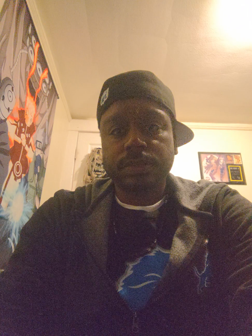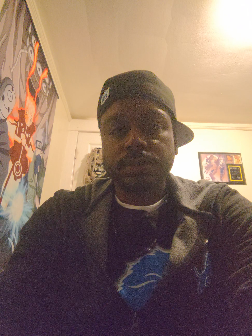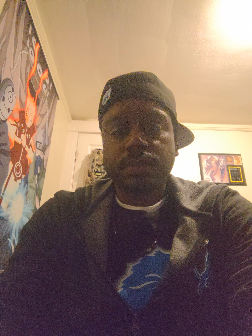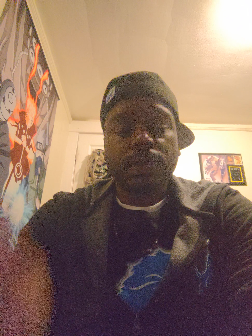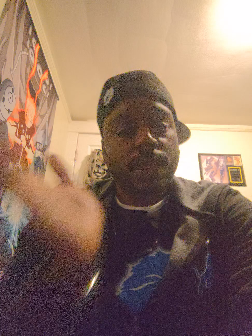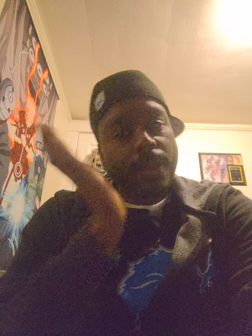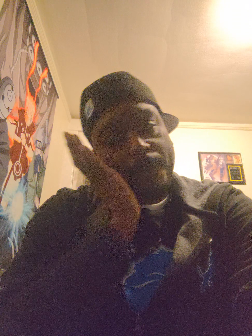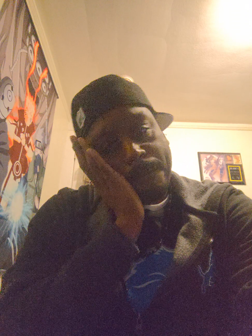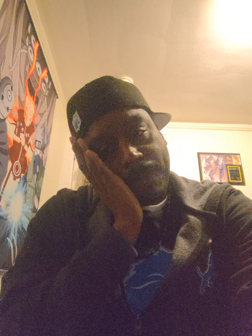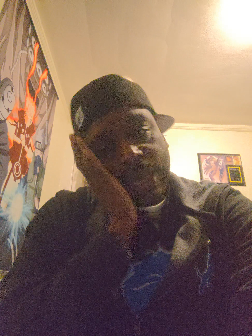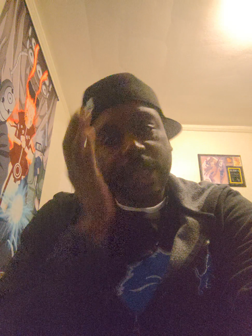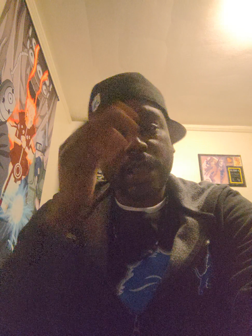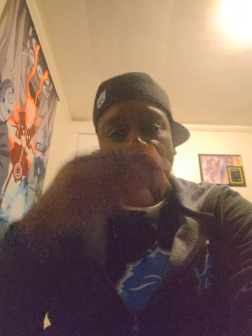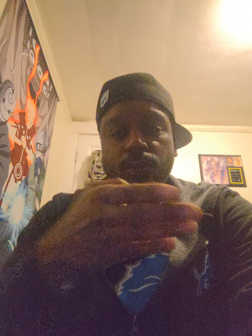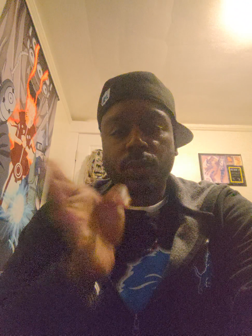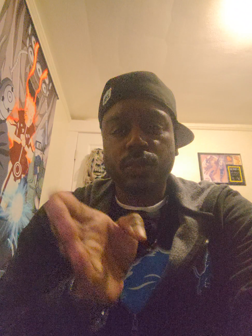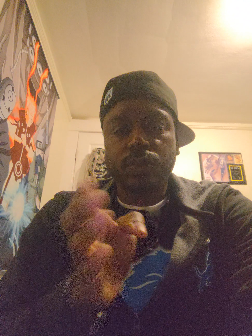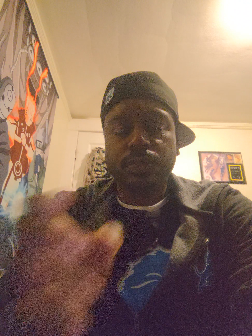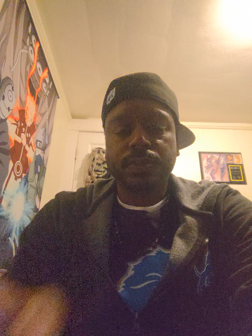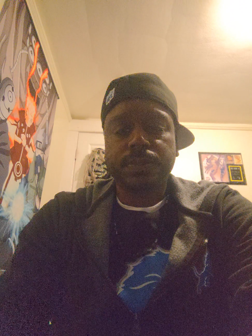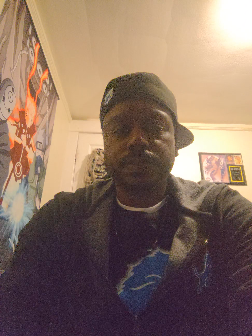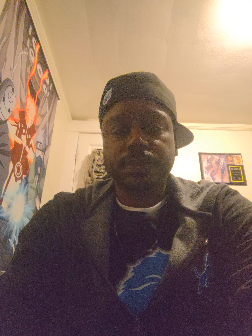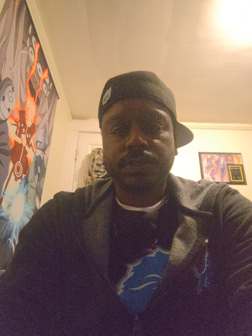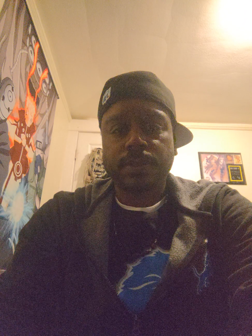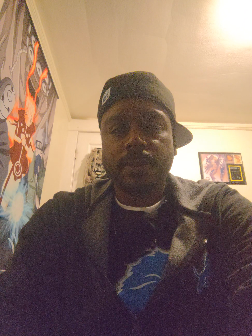bedroom